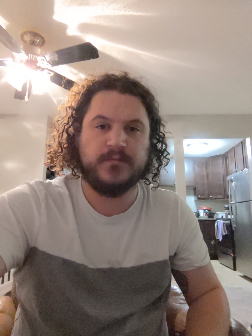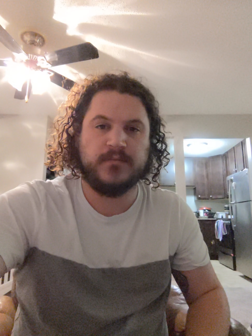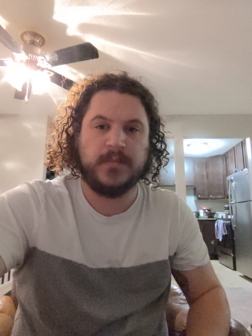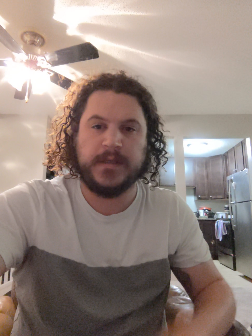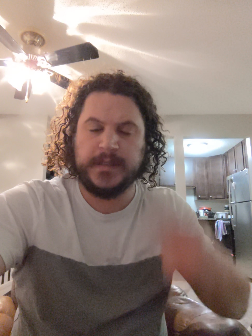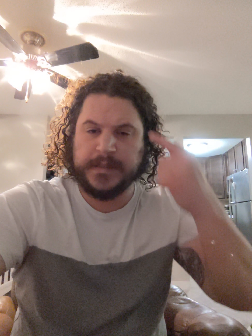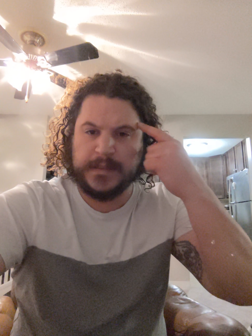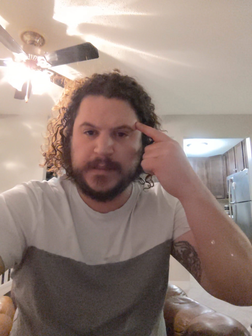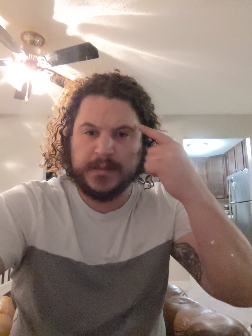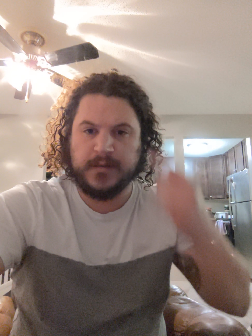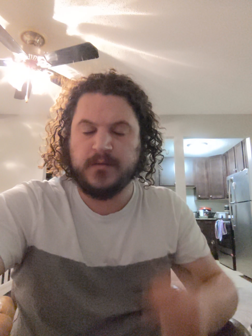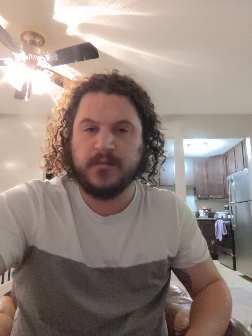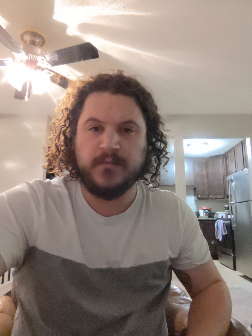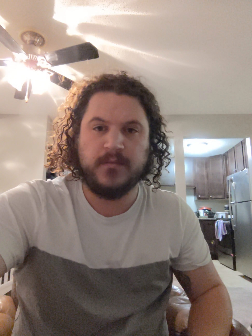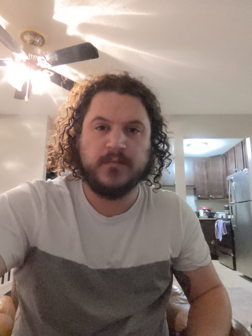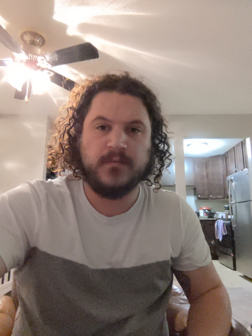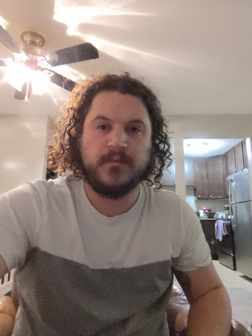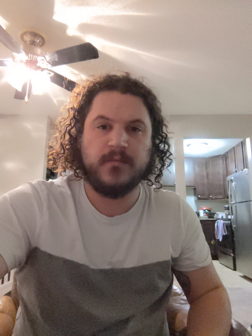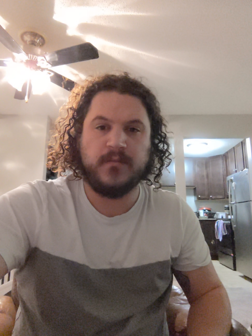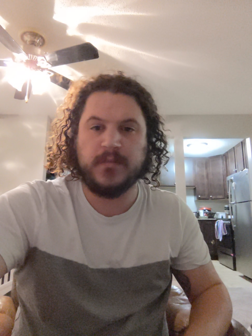think